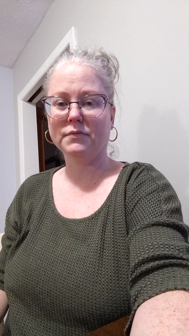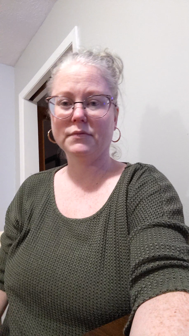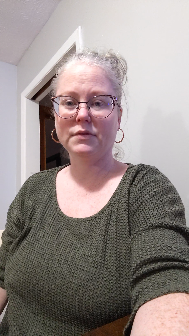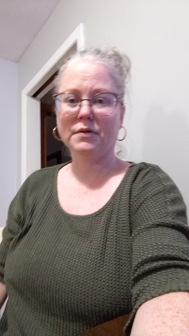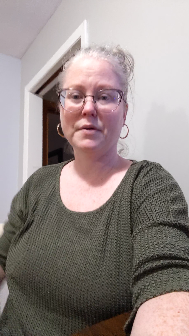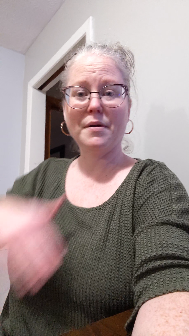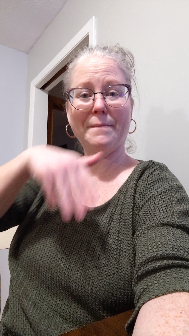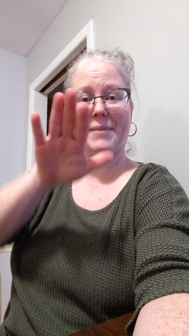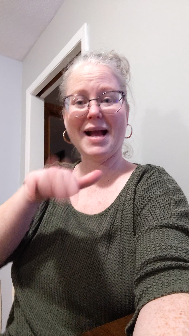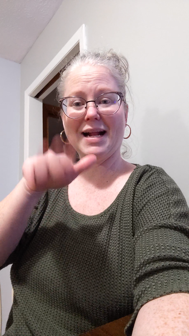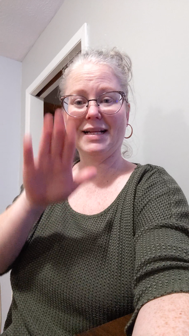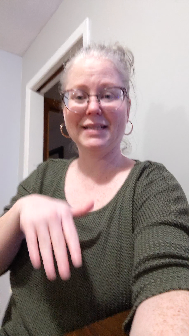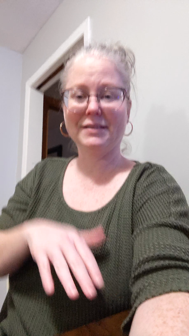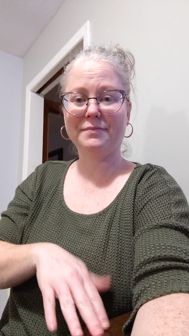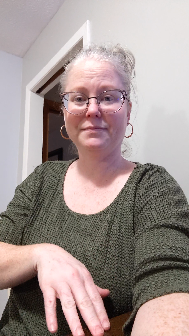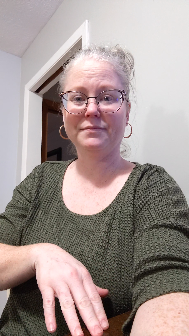paint